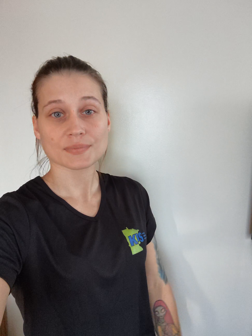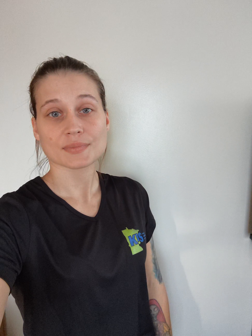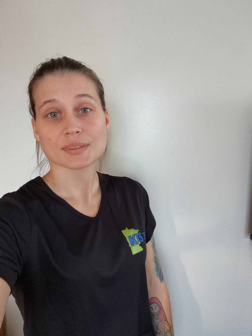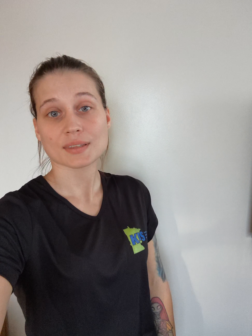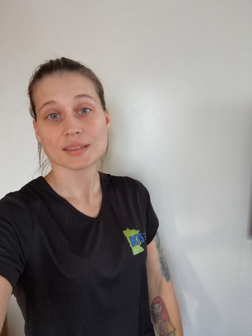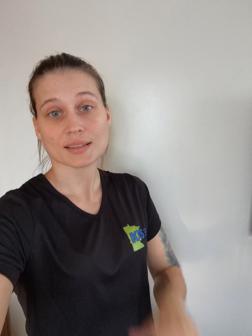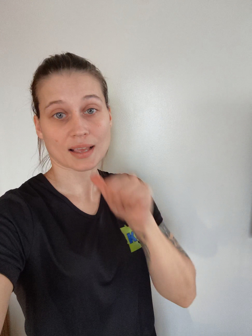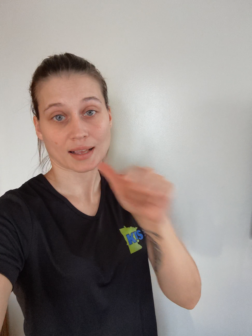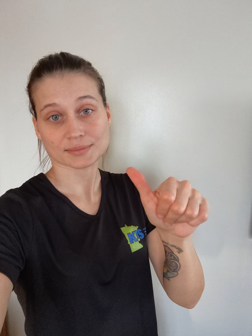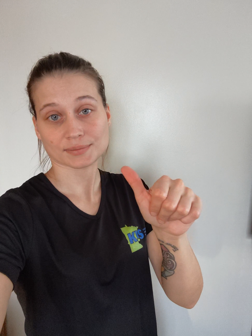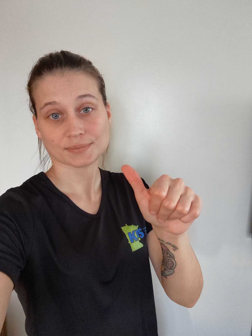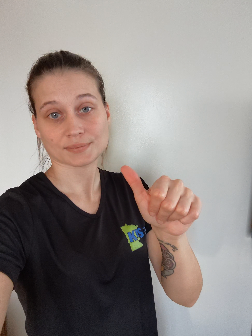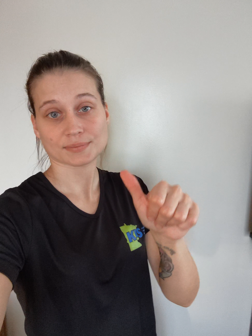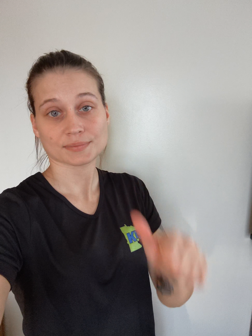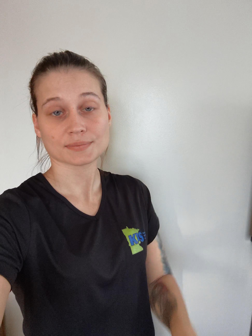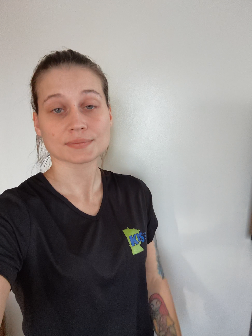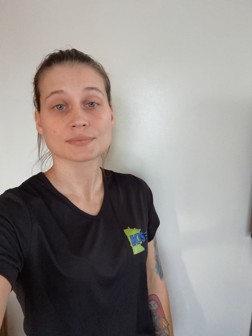not